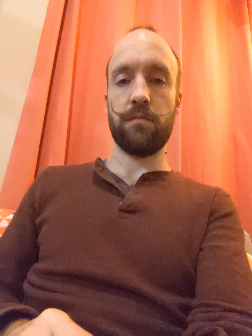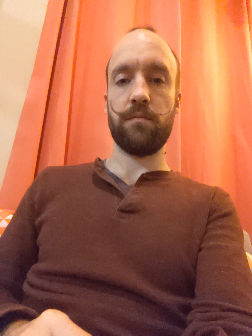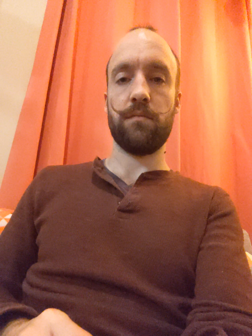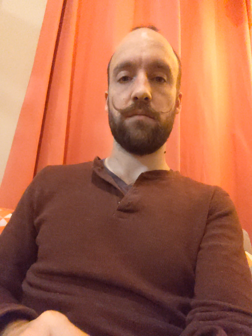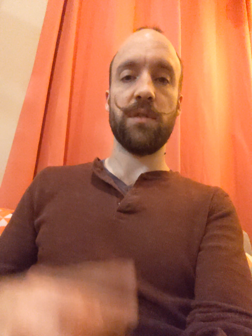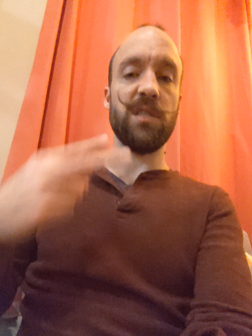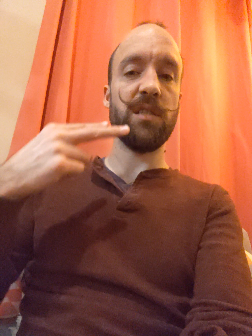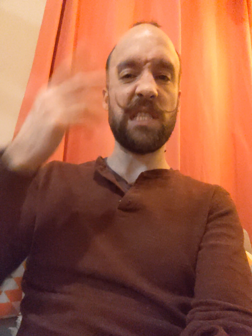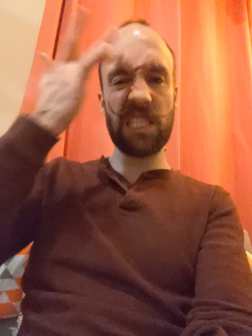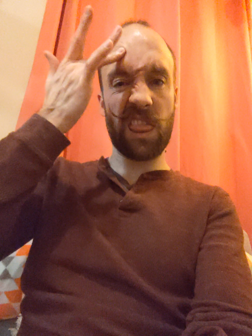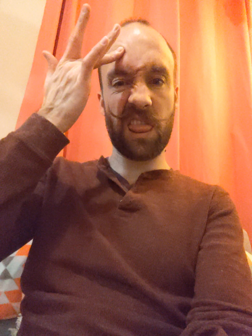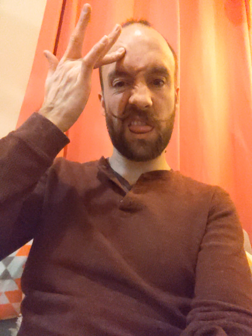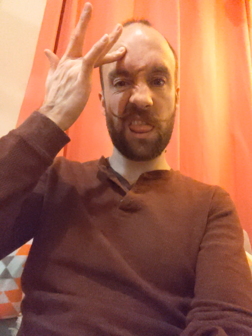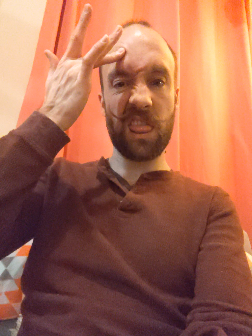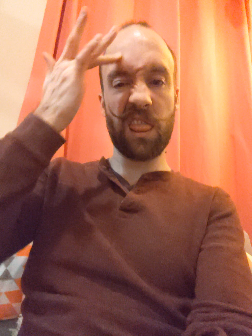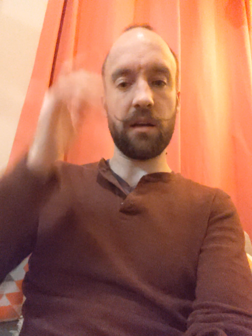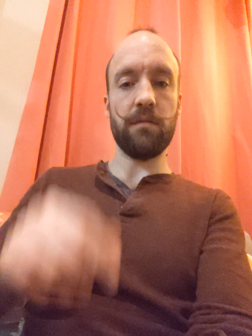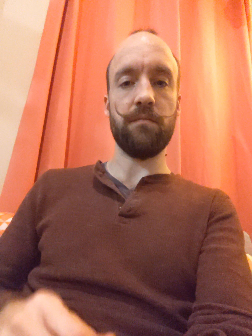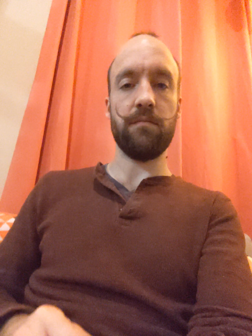sick